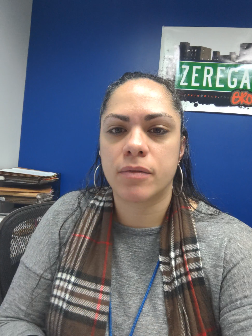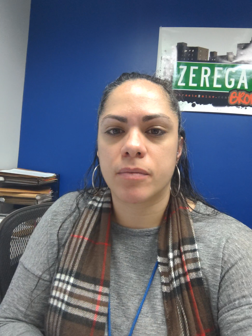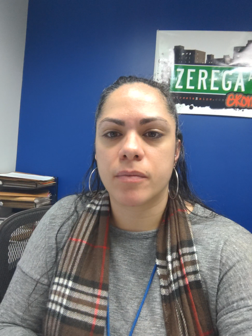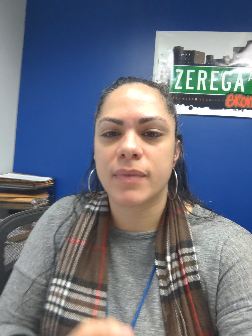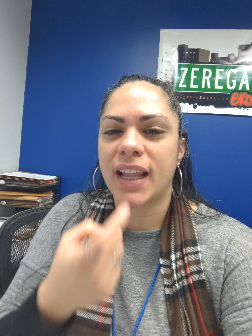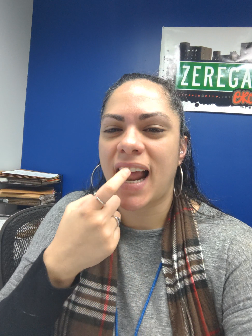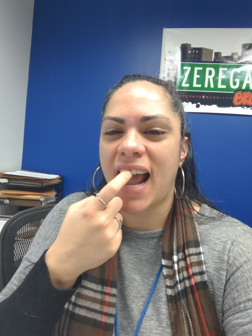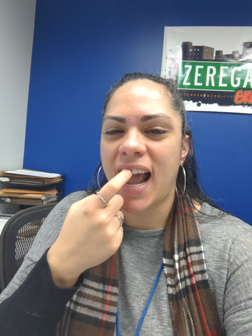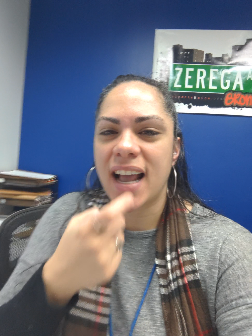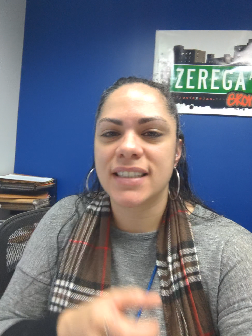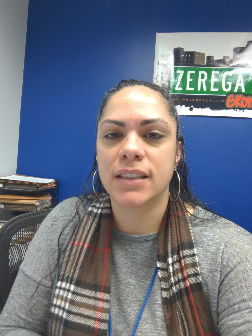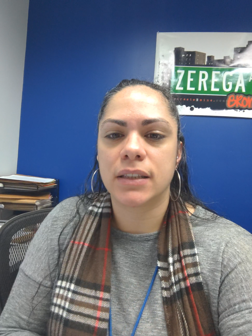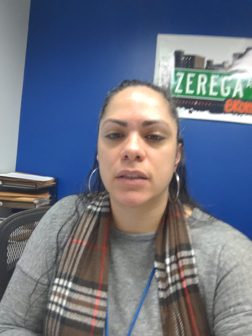window